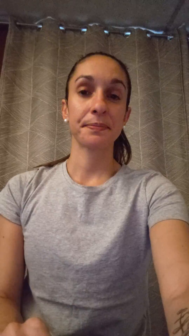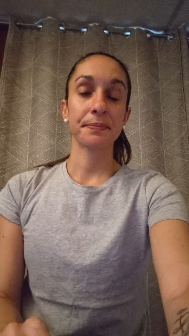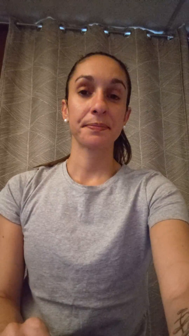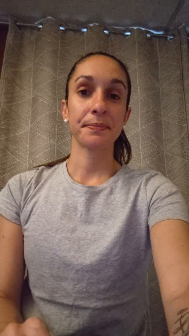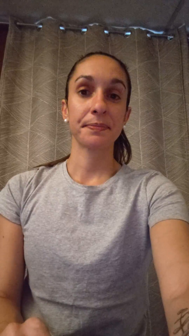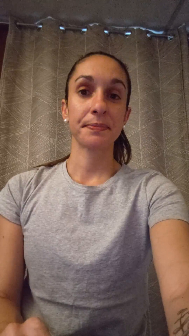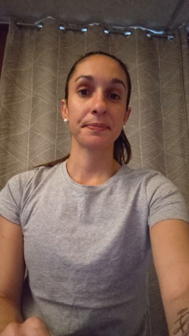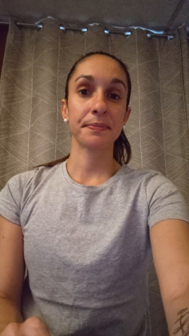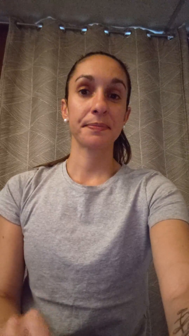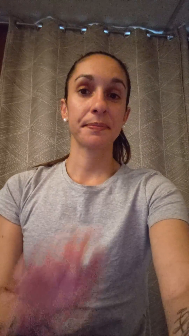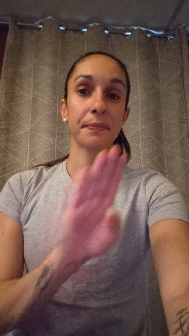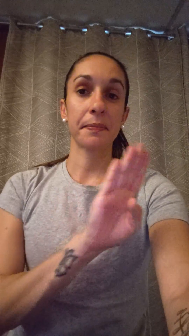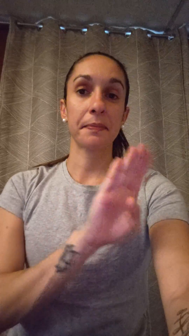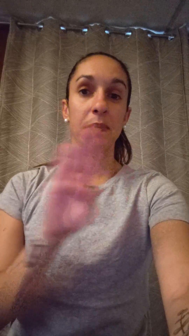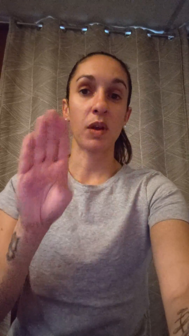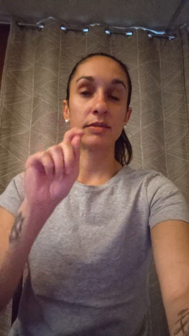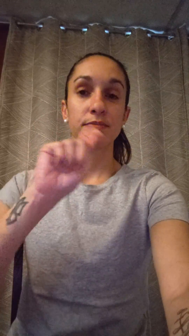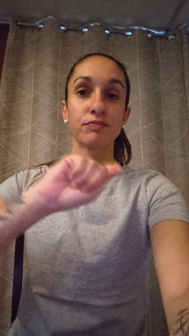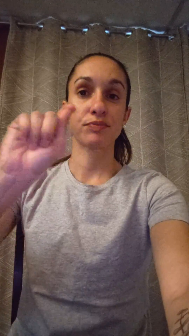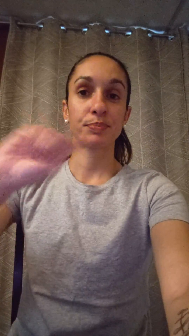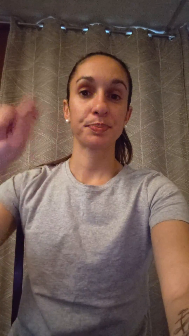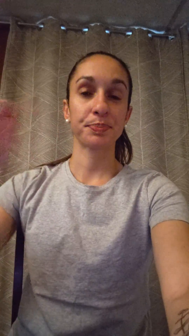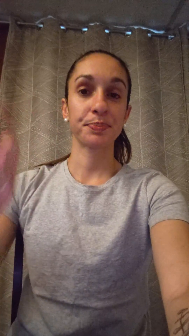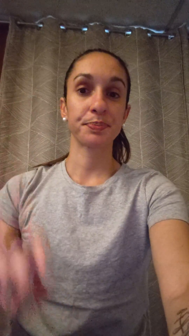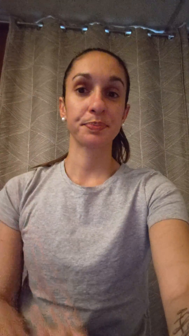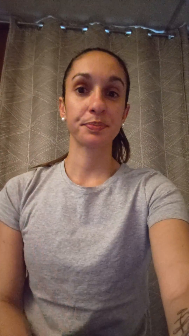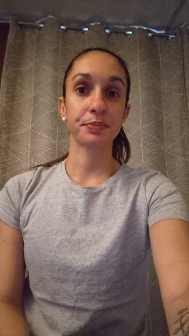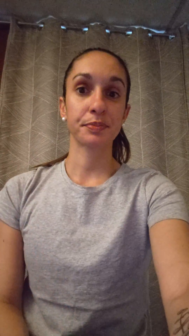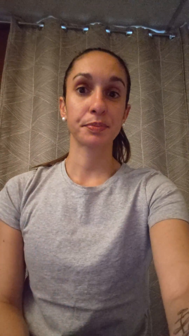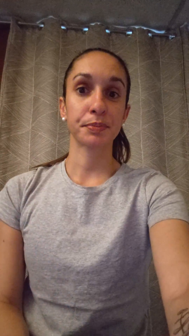chalk